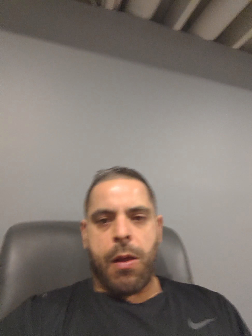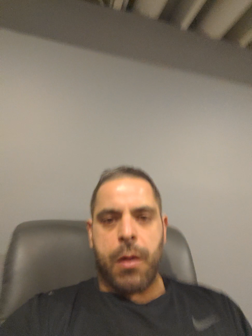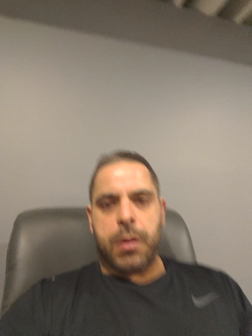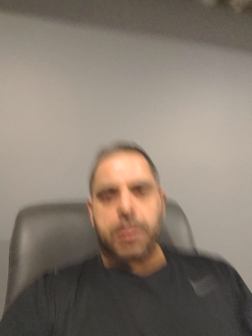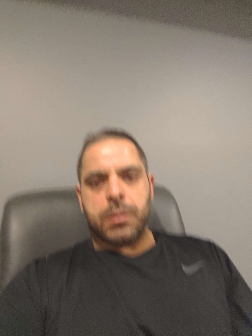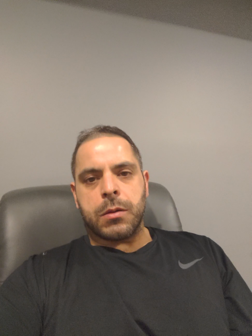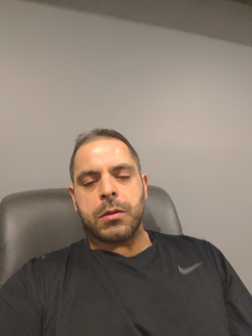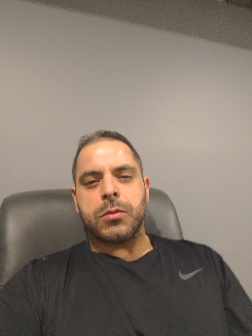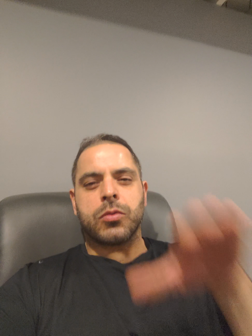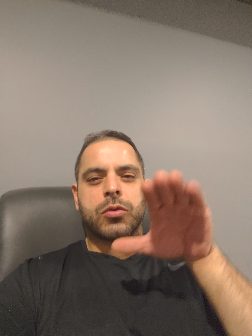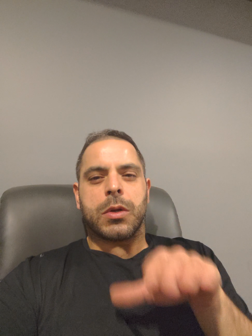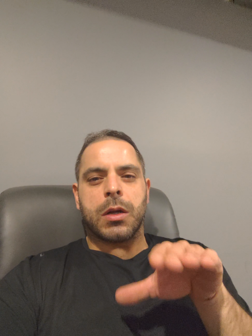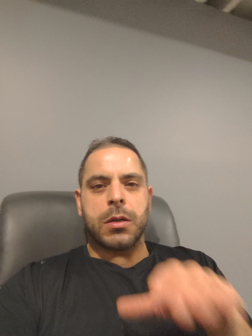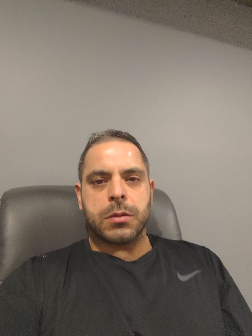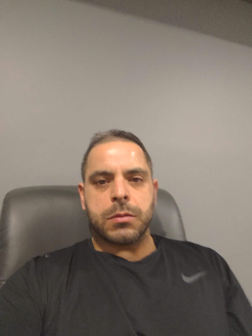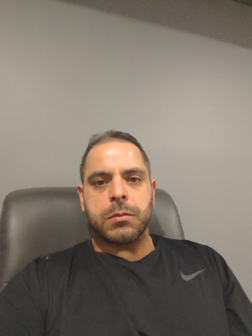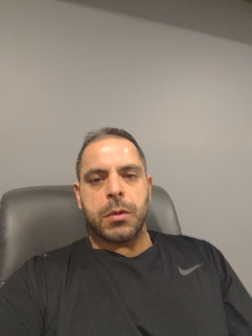child